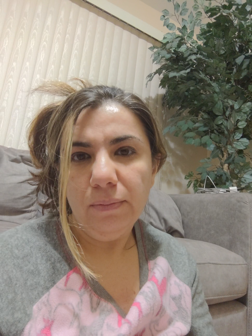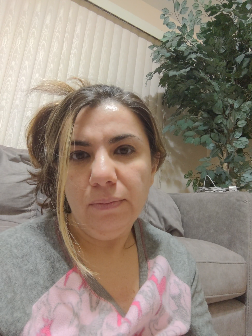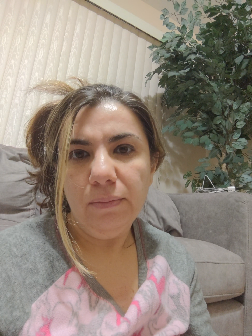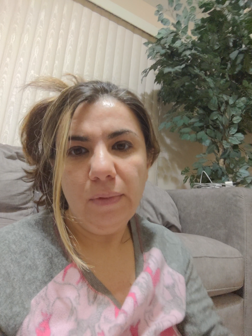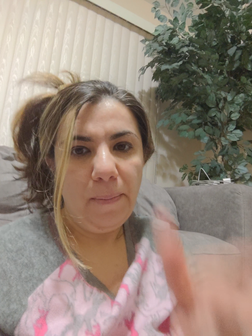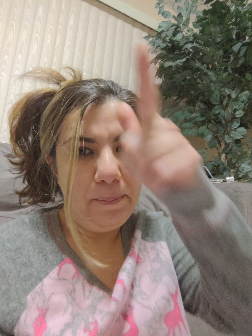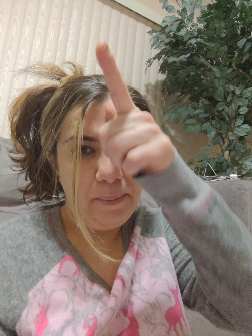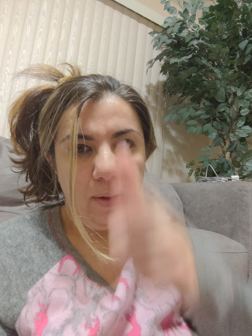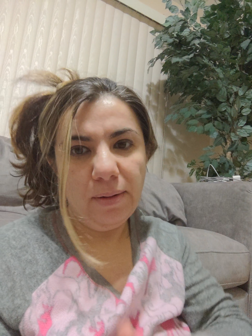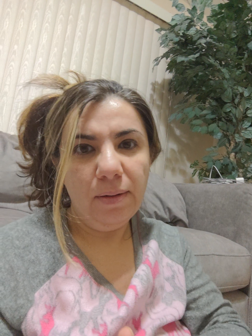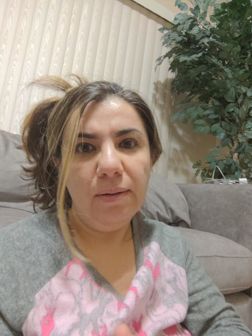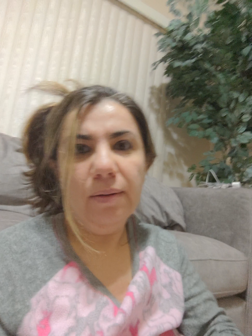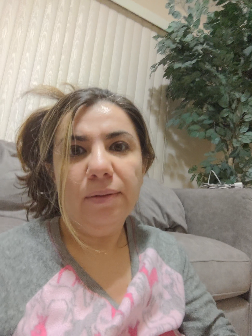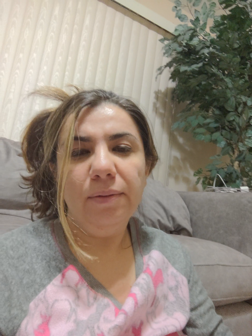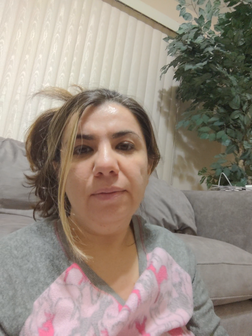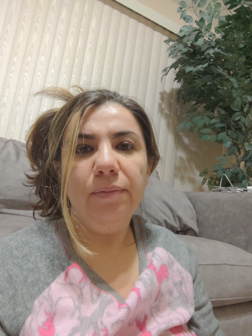brother